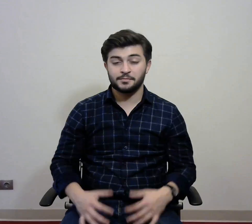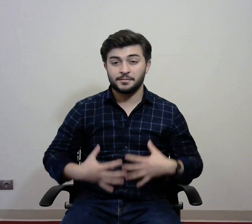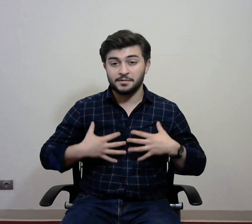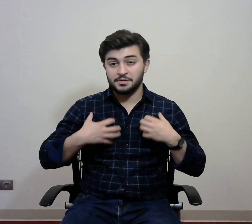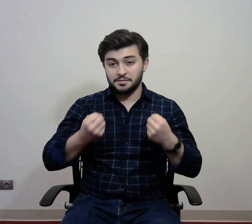sağlam